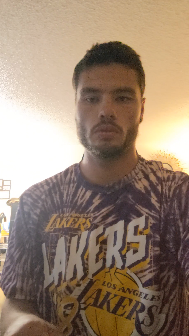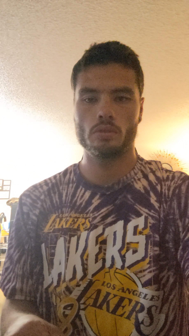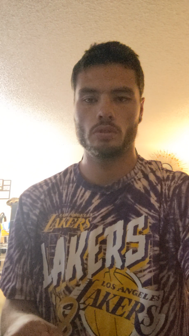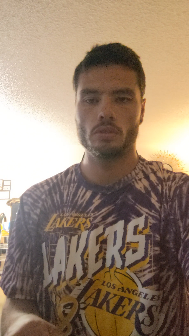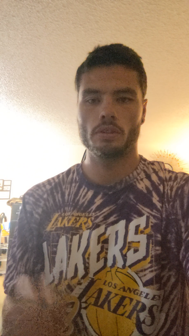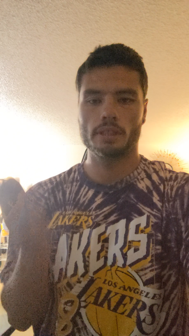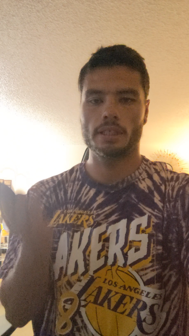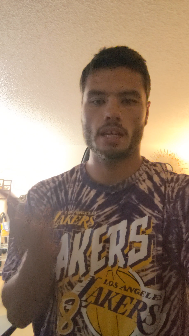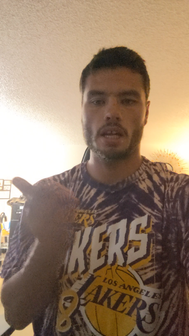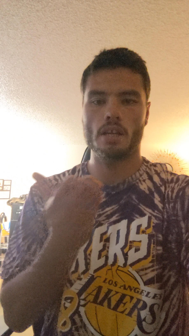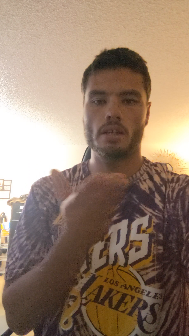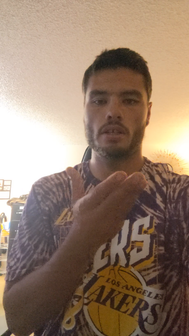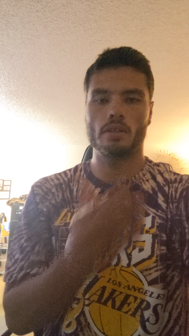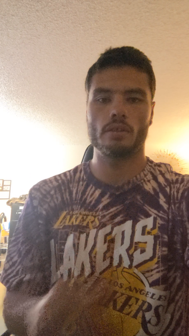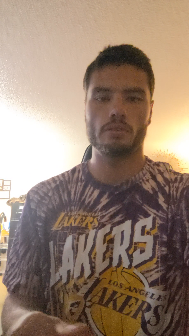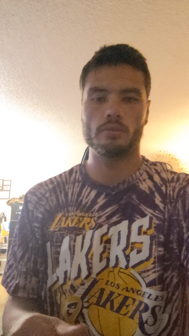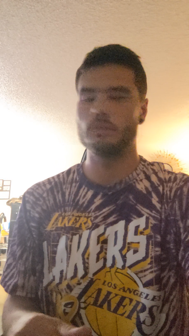carry